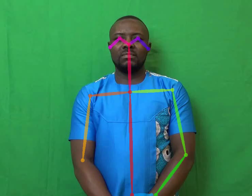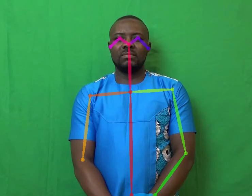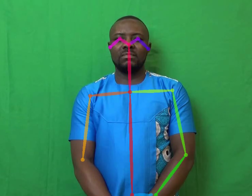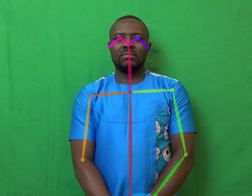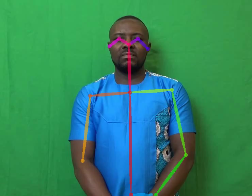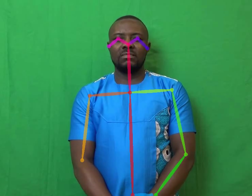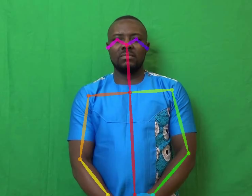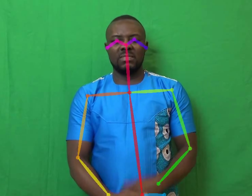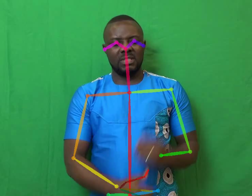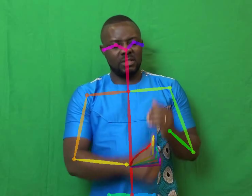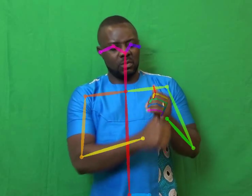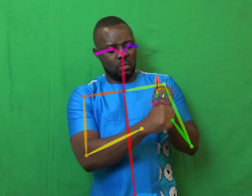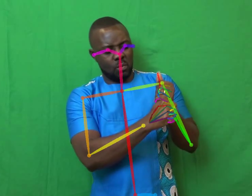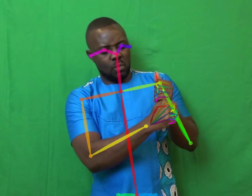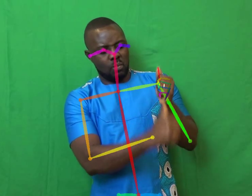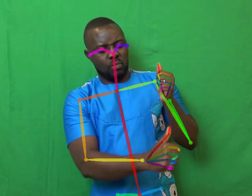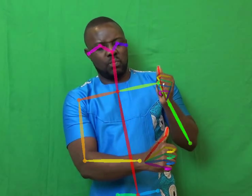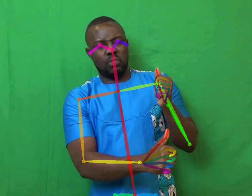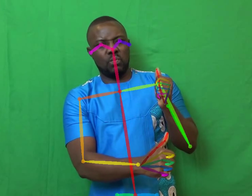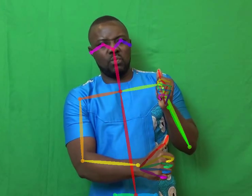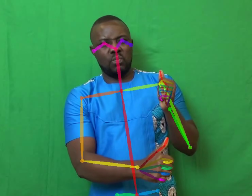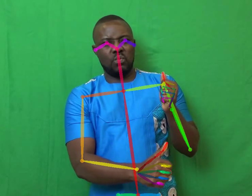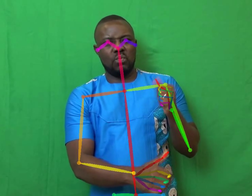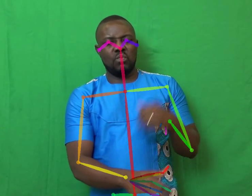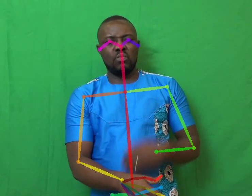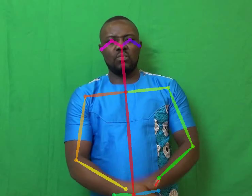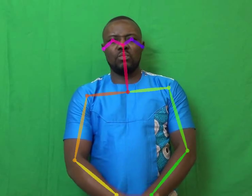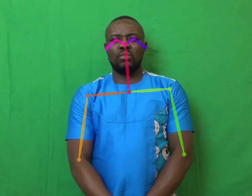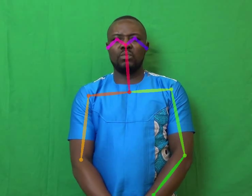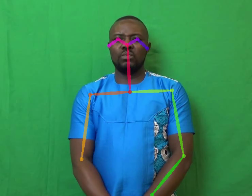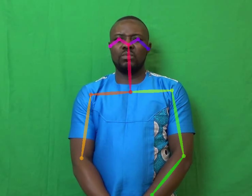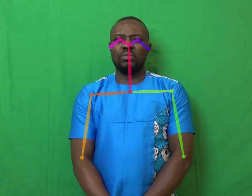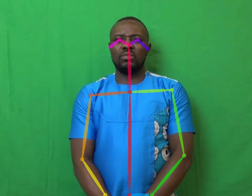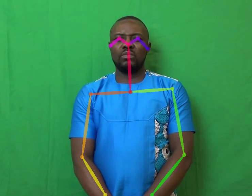toilet or faeces